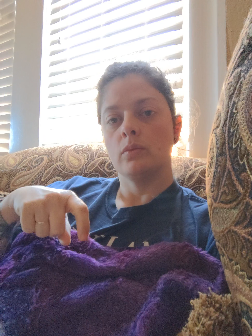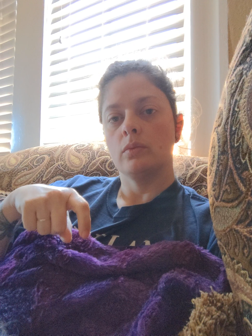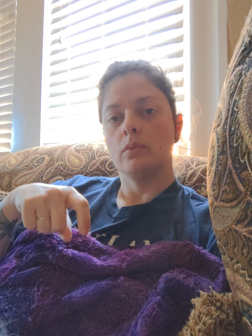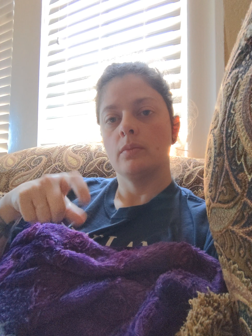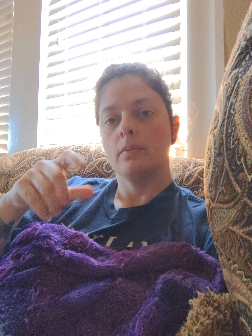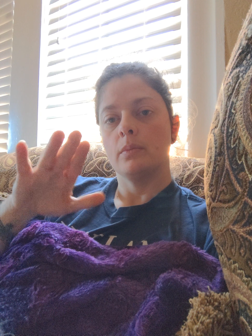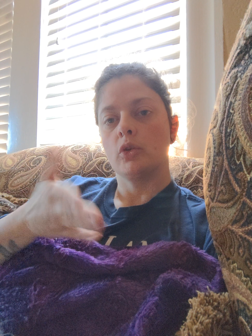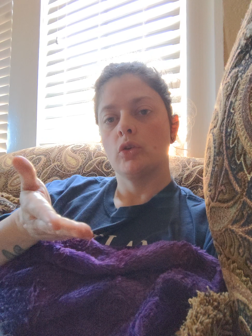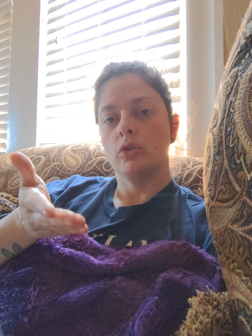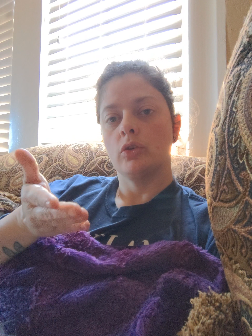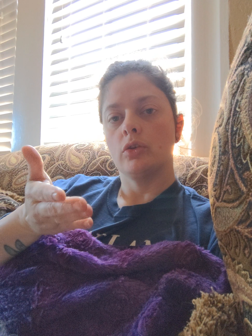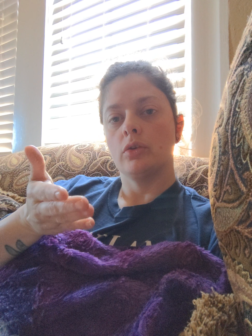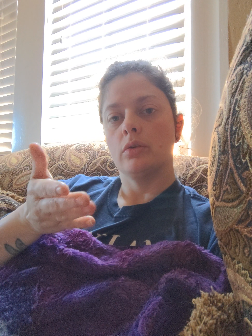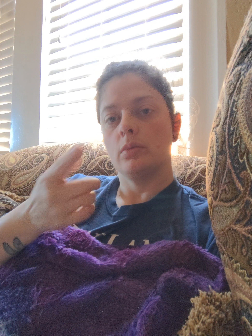book